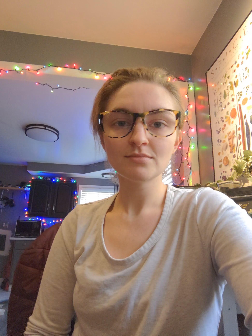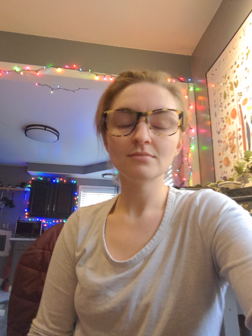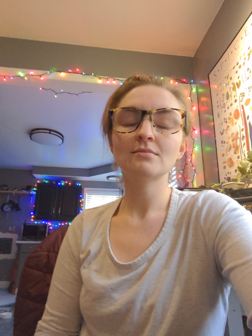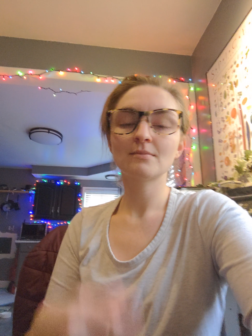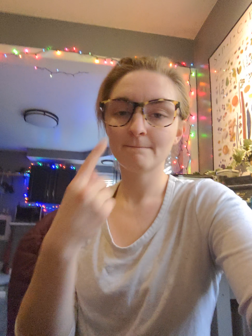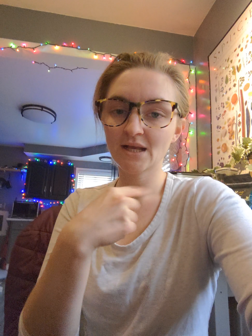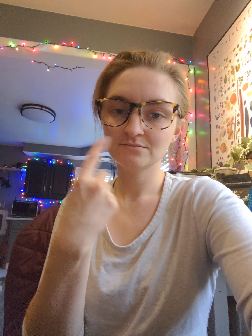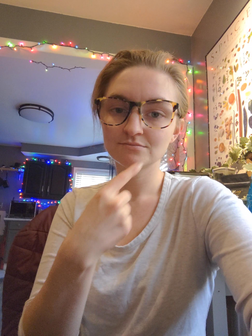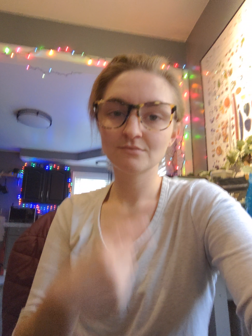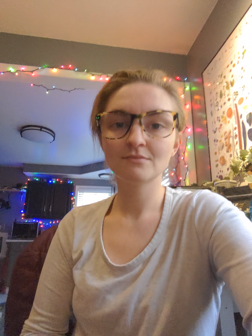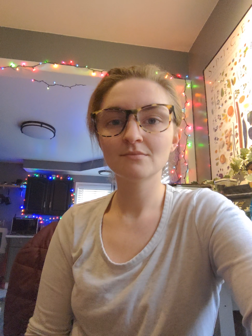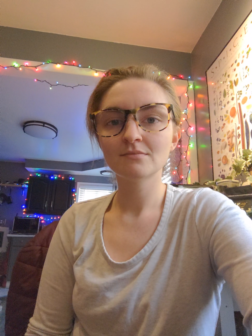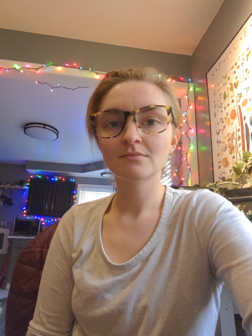mouth